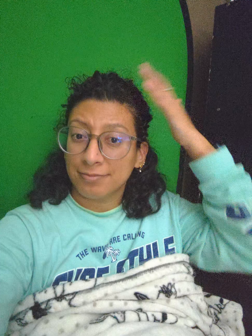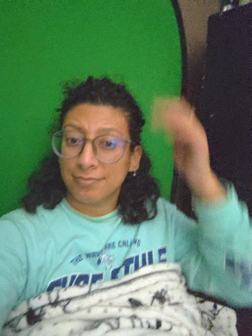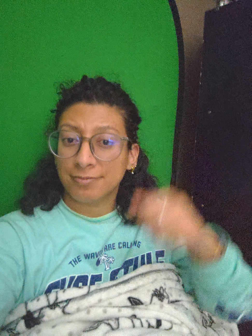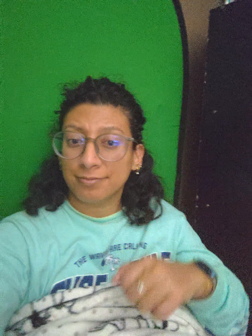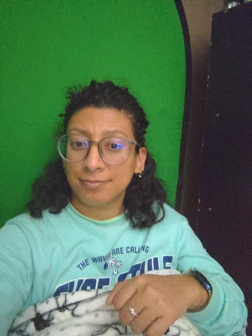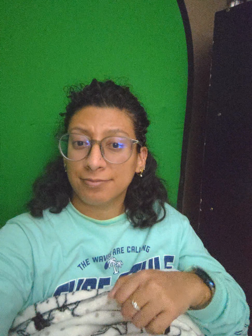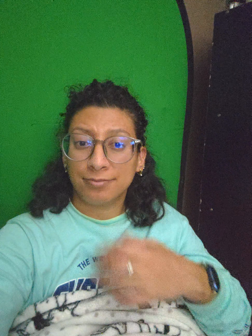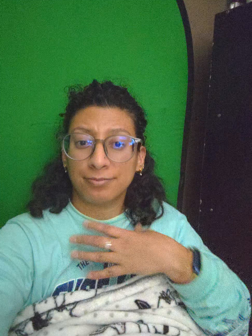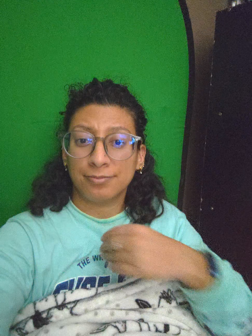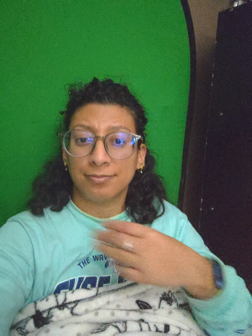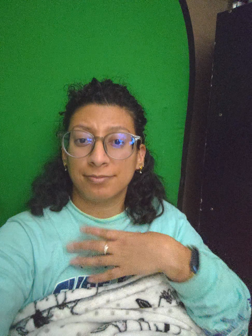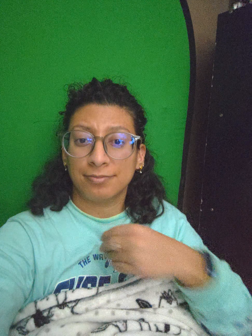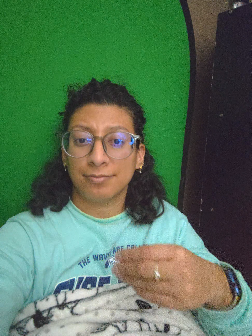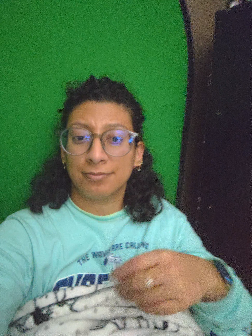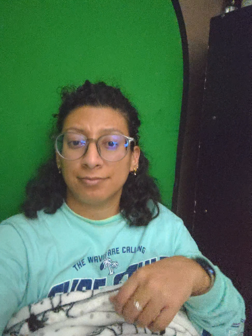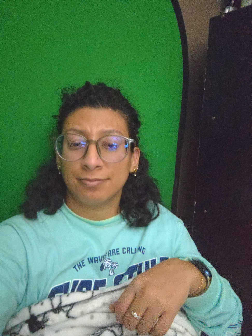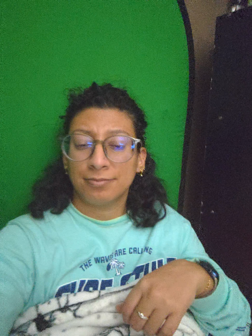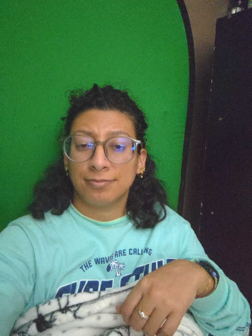white